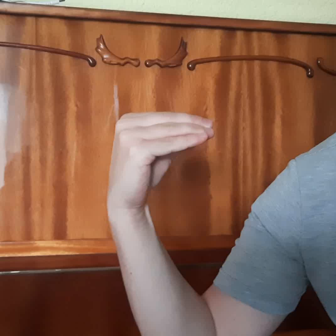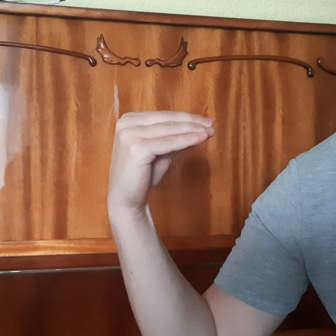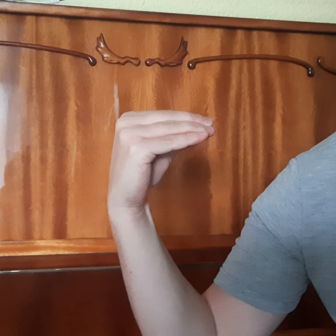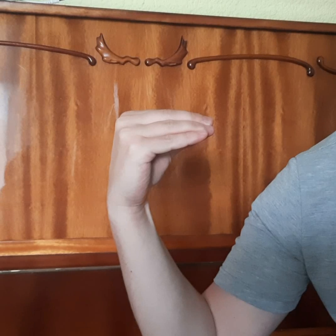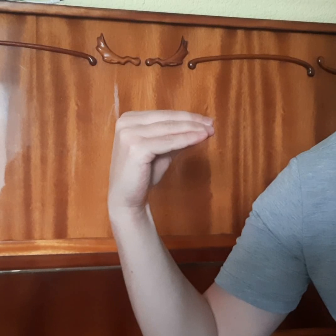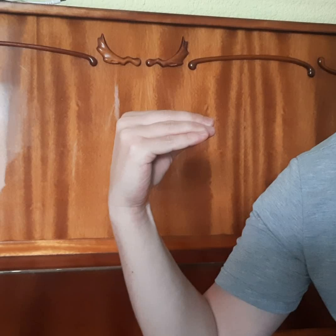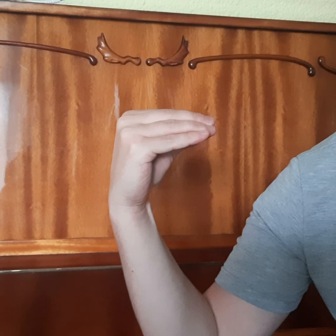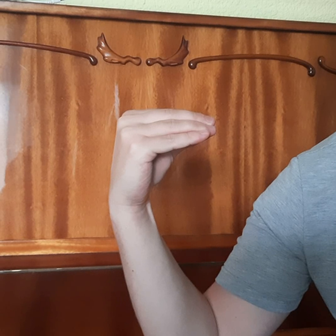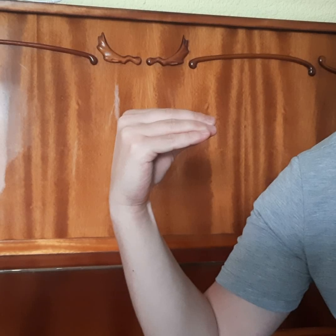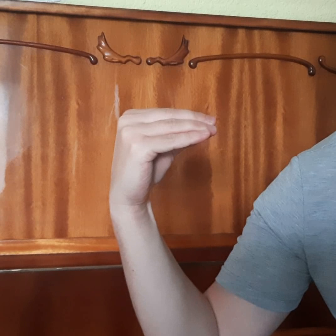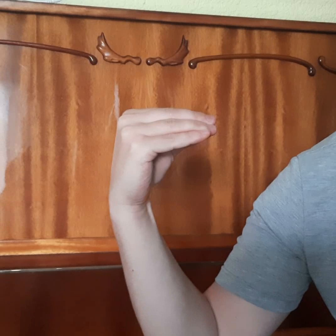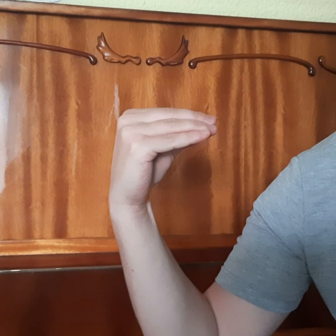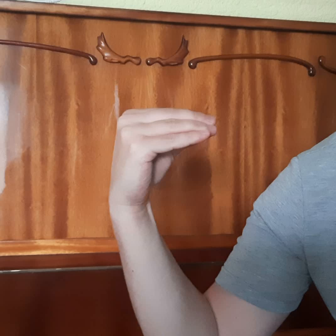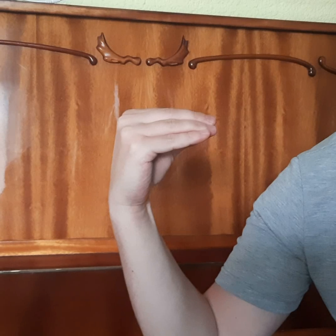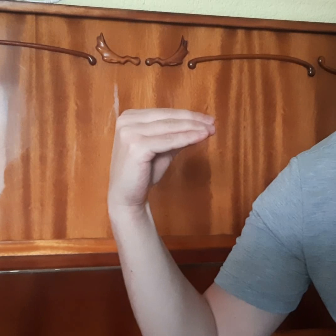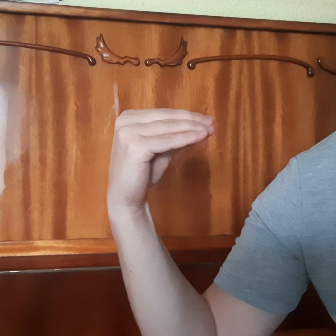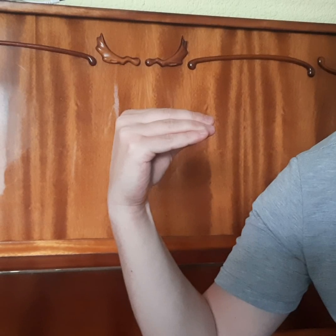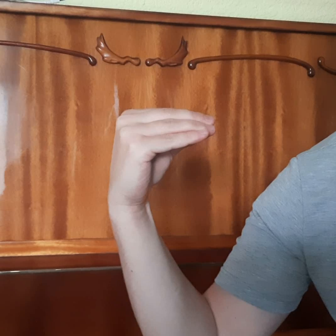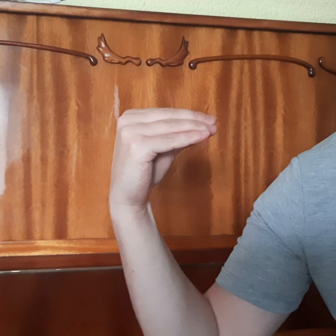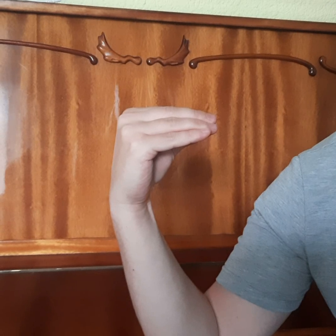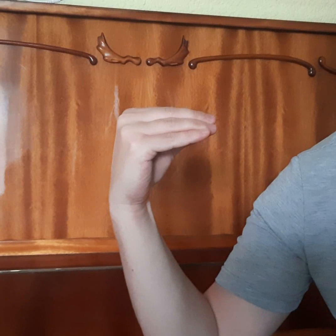Ж